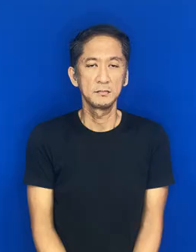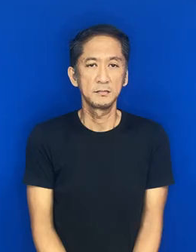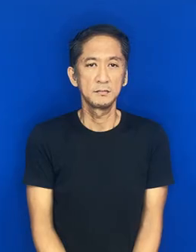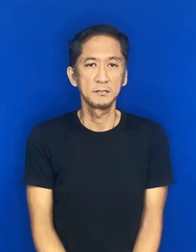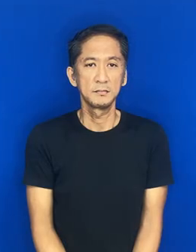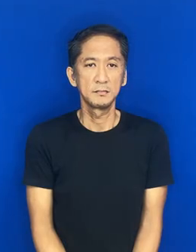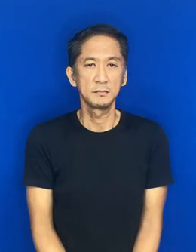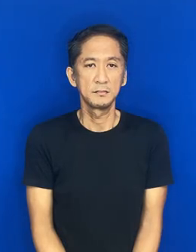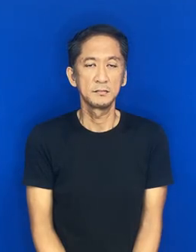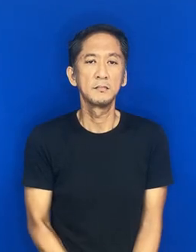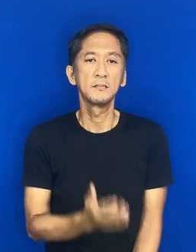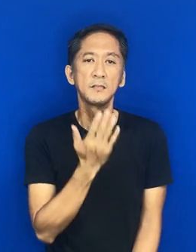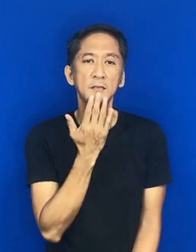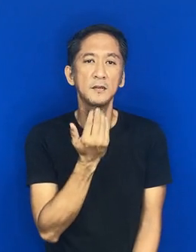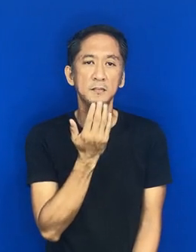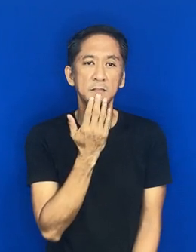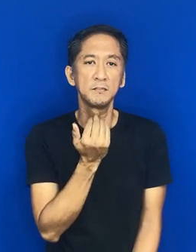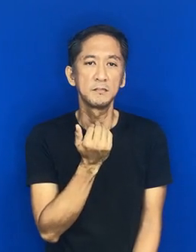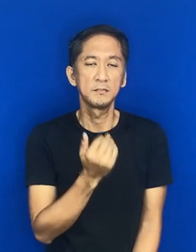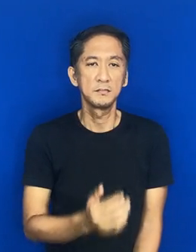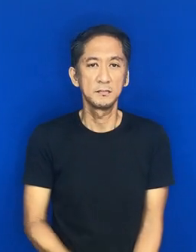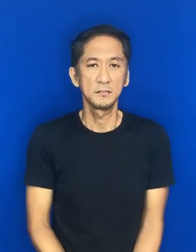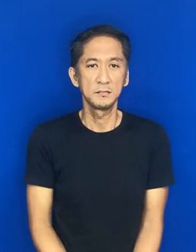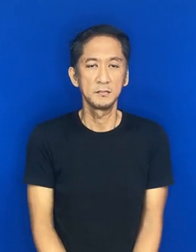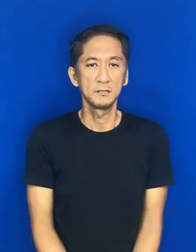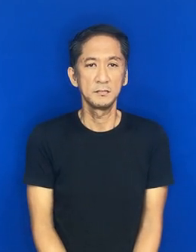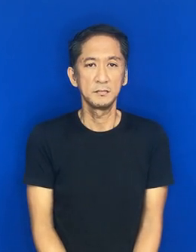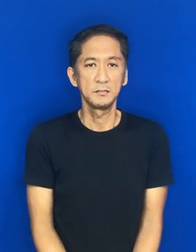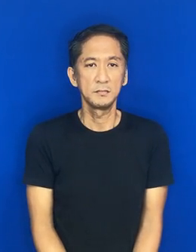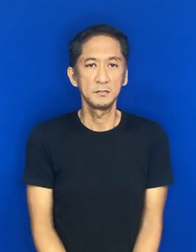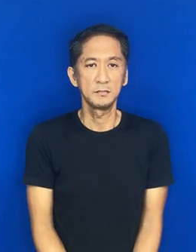sugar